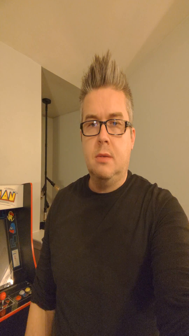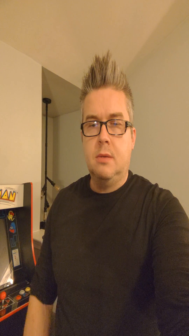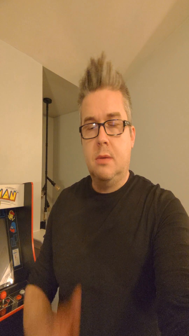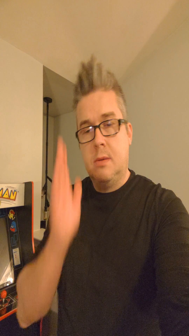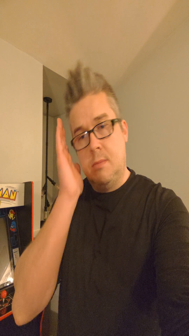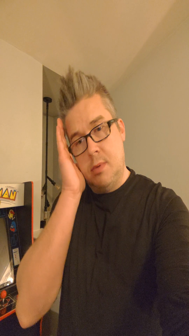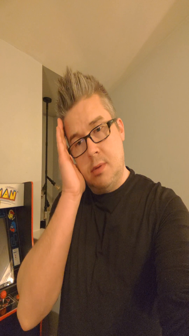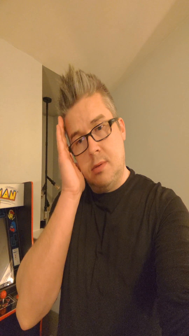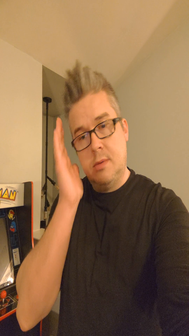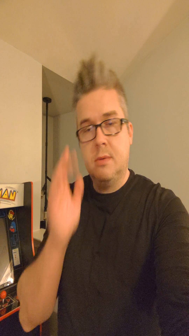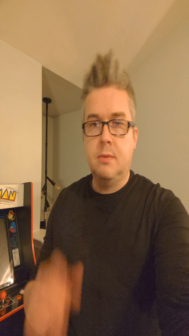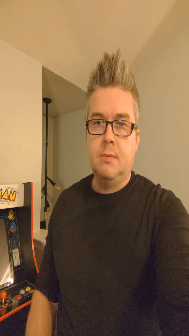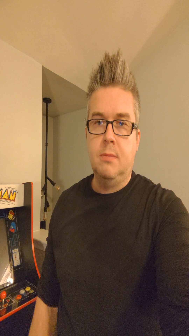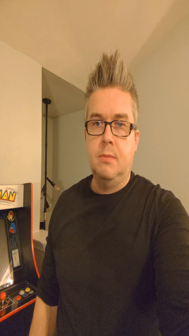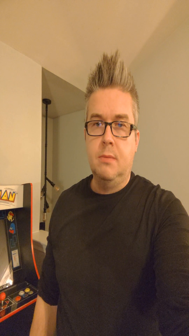bed